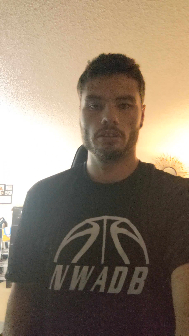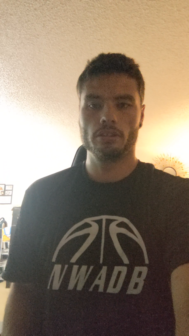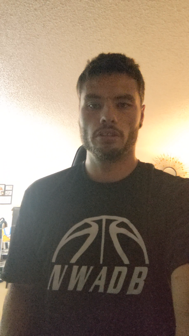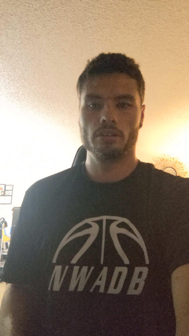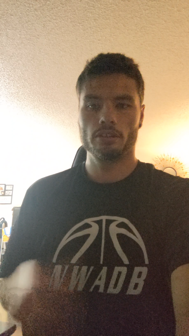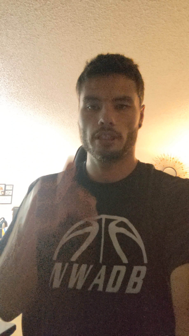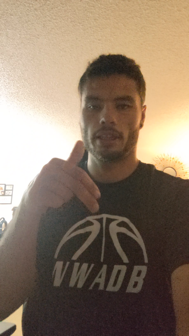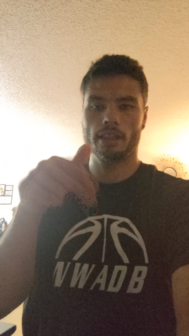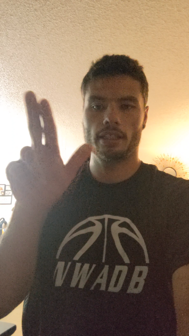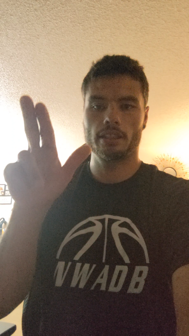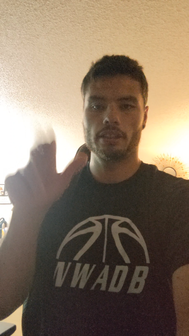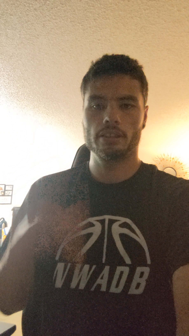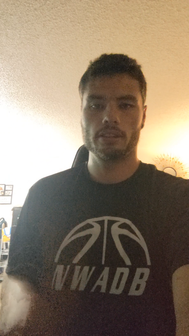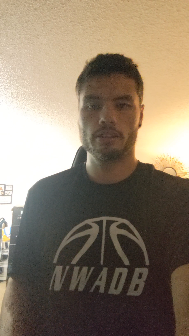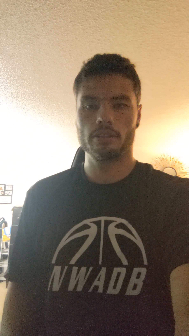lick